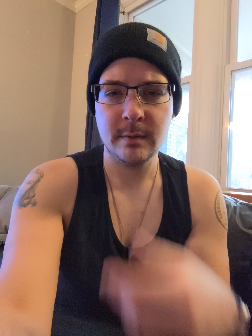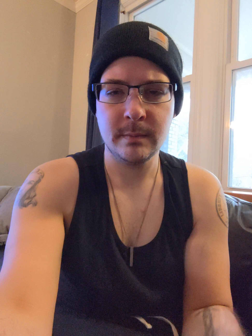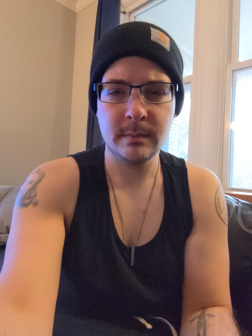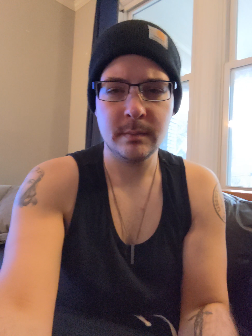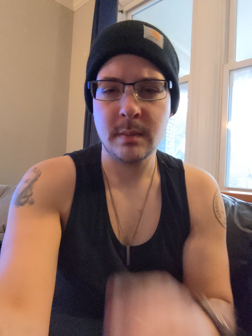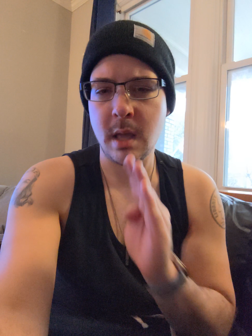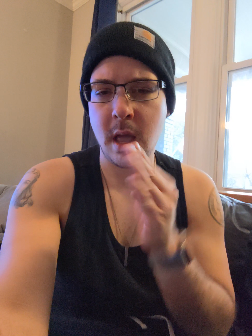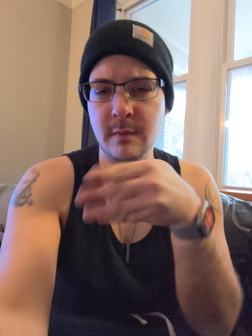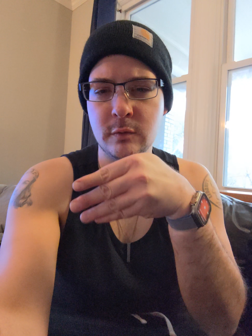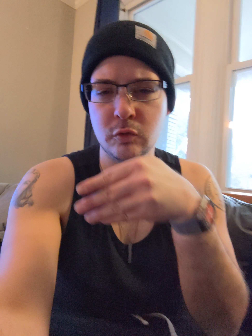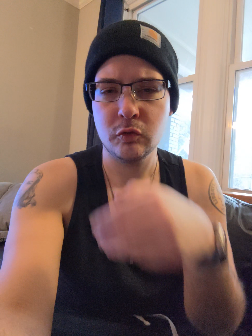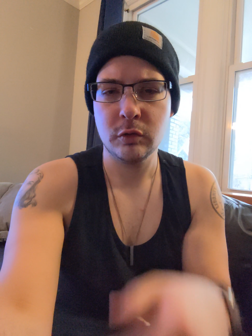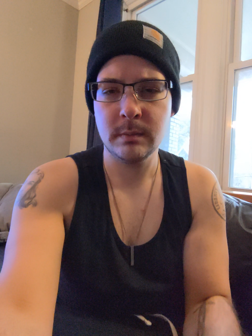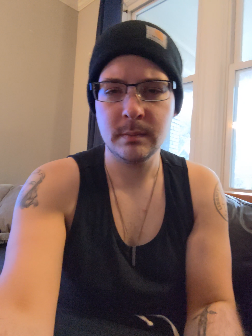after